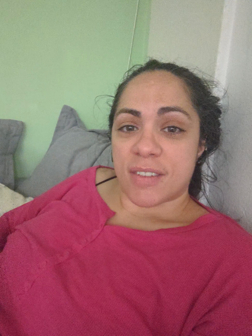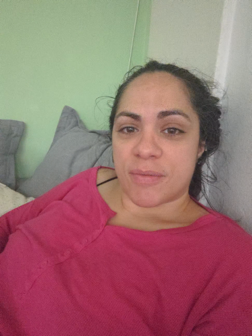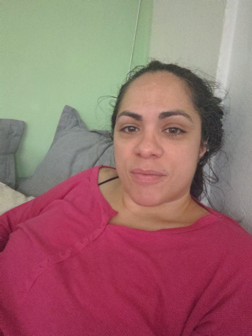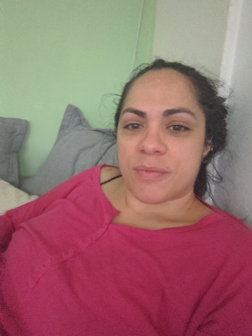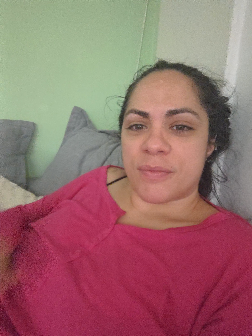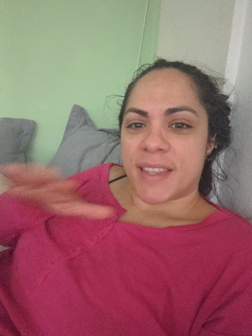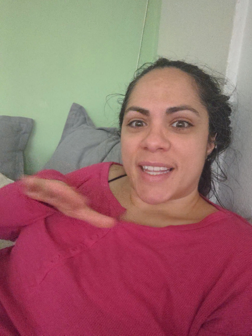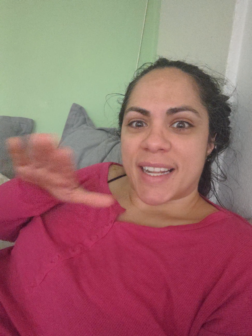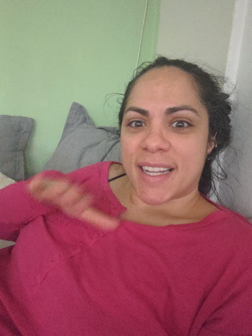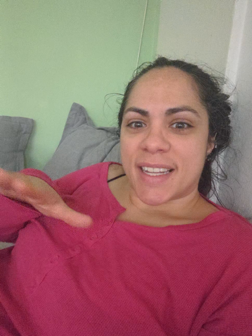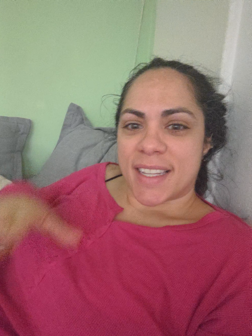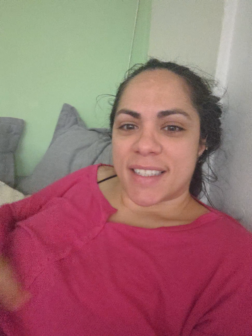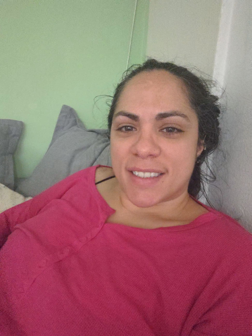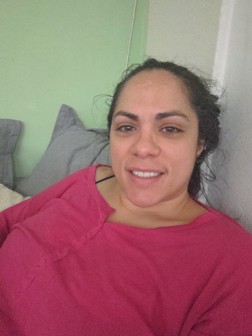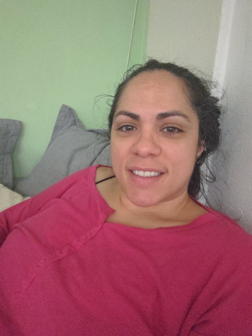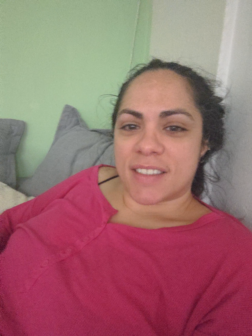clean